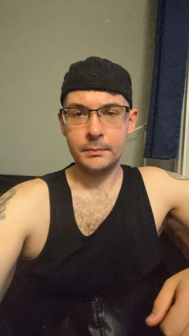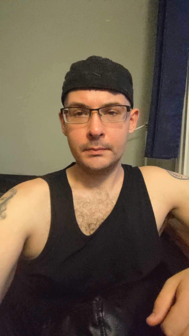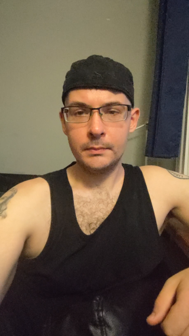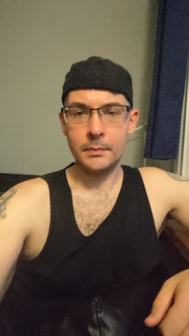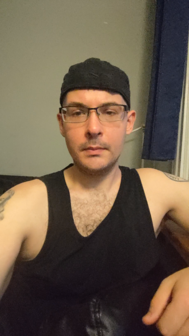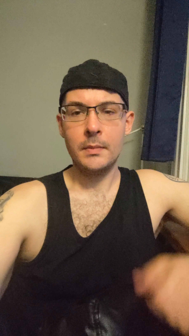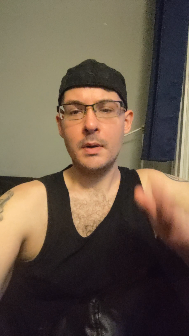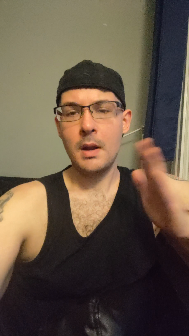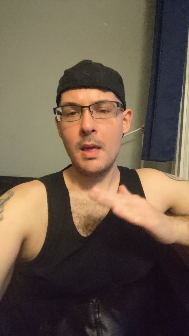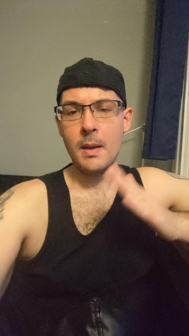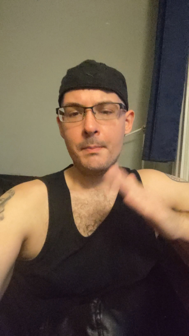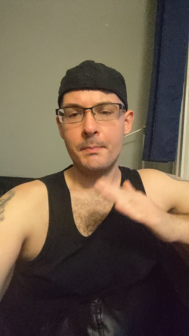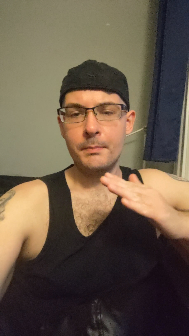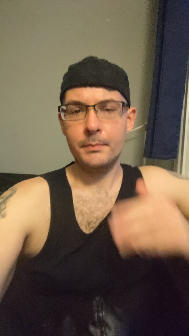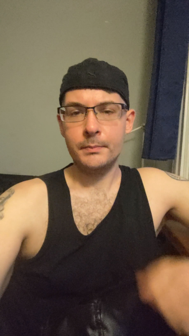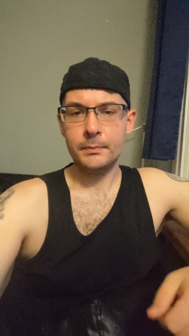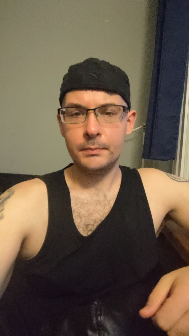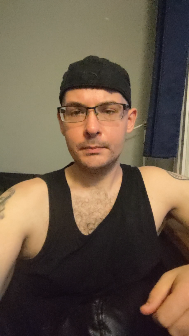clap